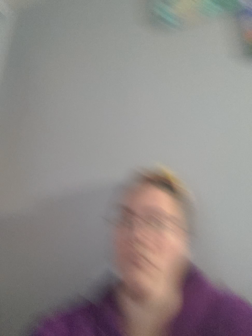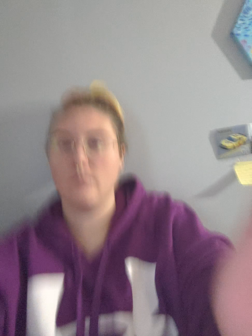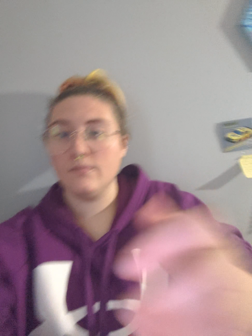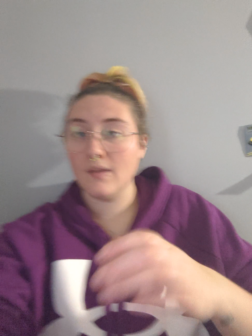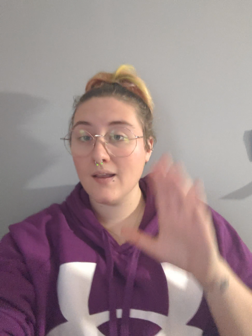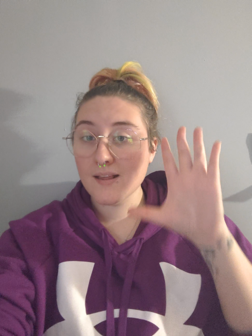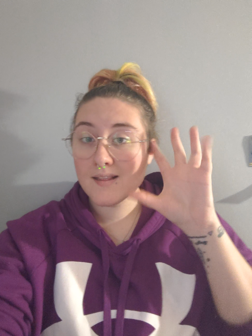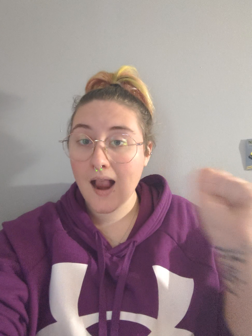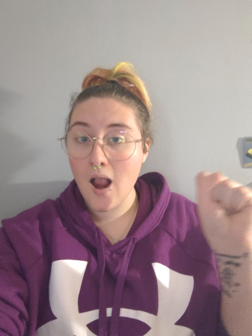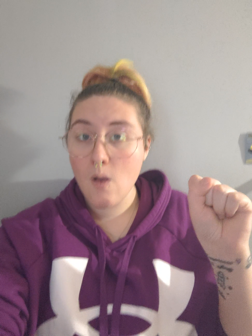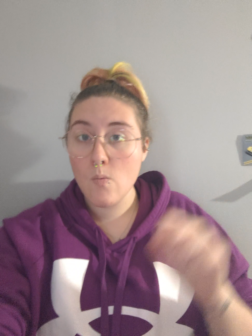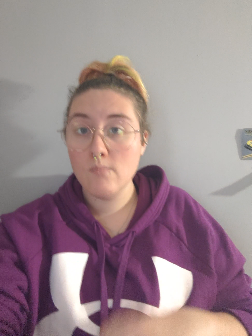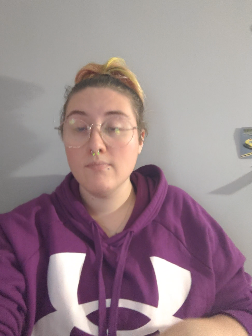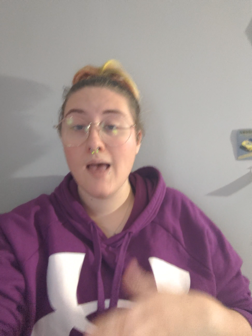loud